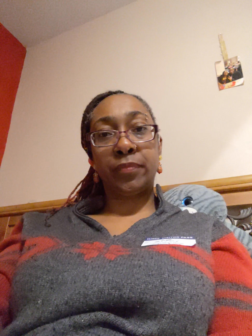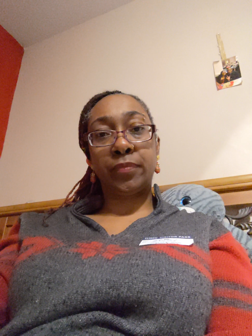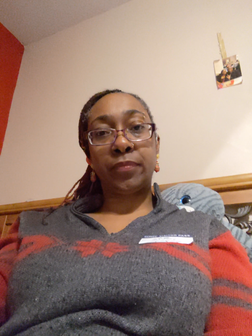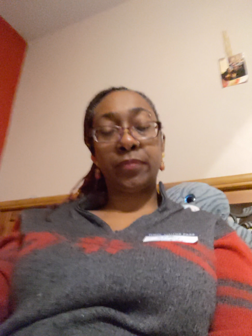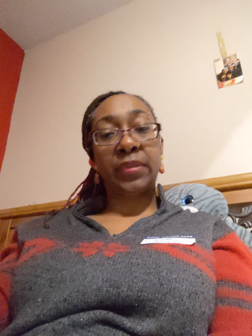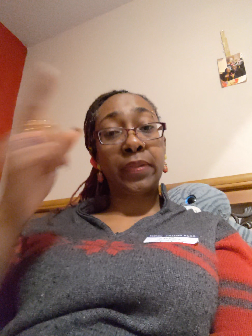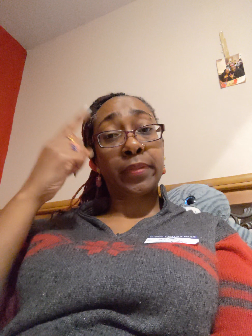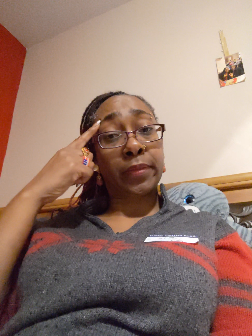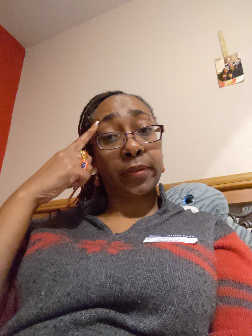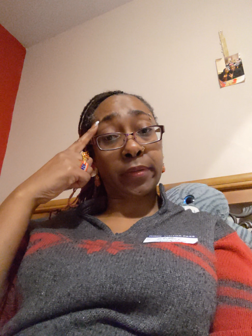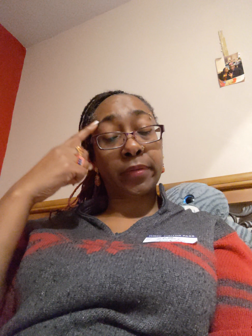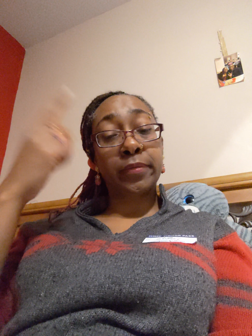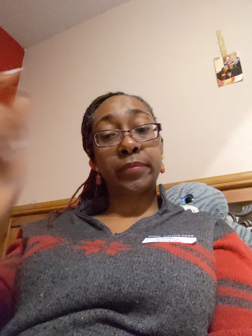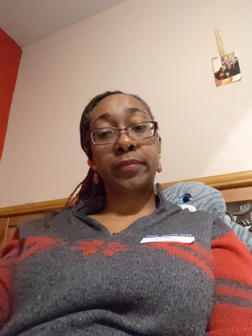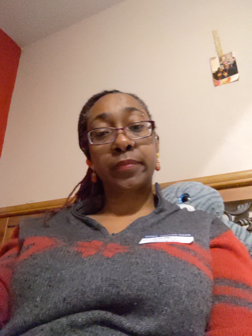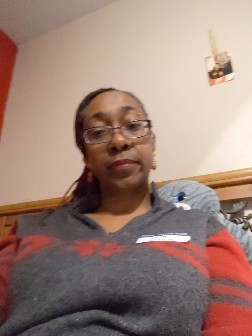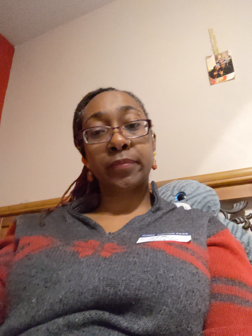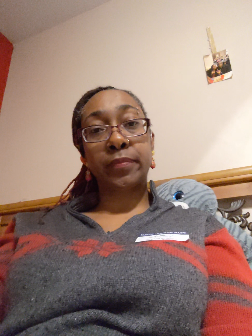think